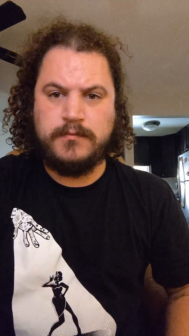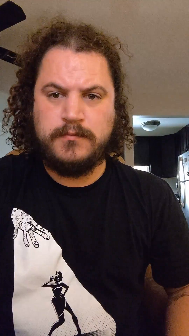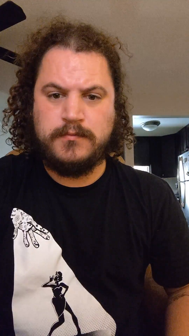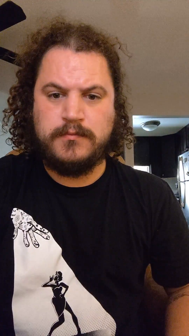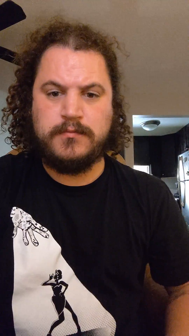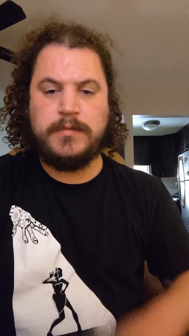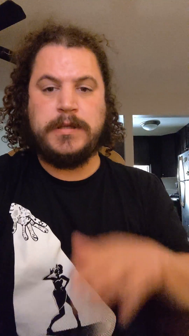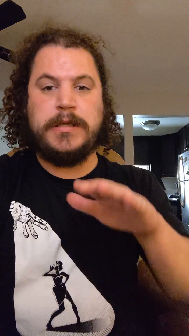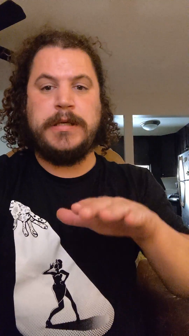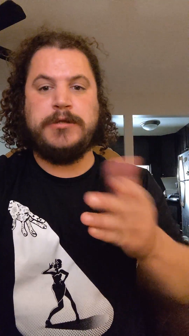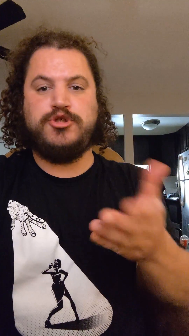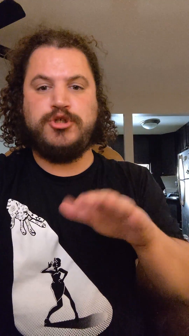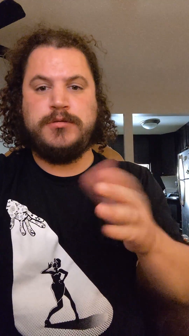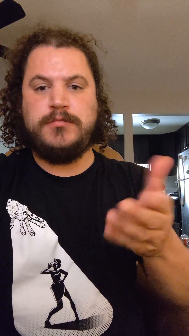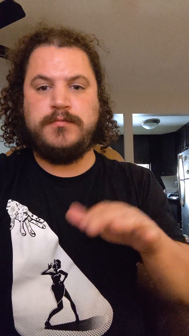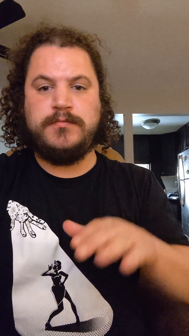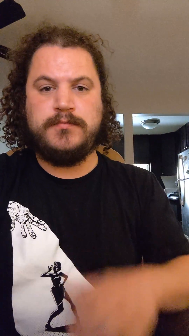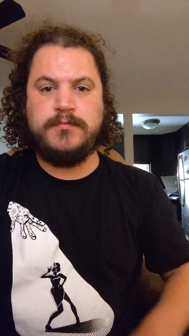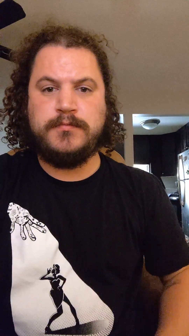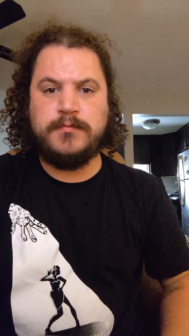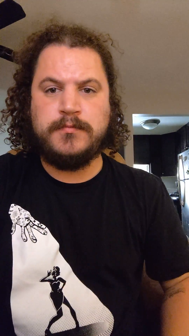kitchen